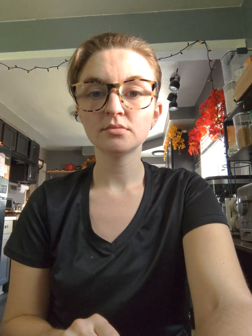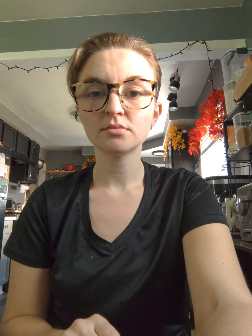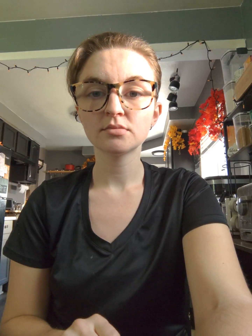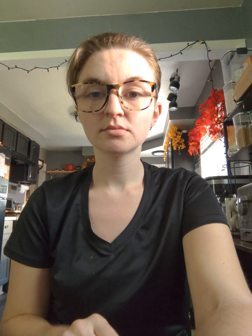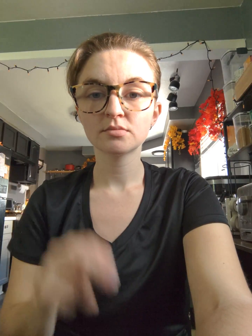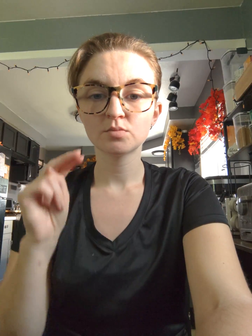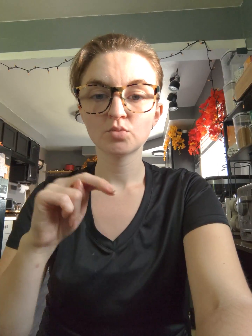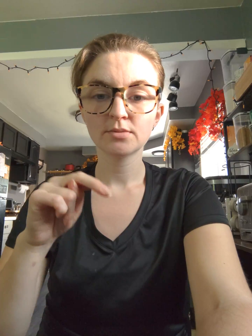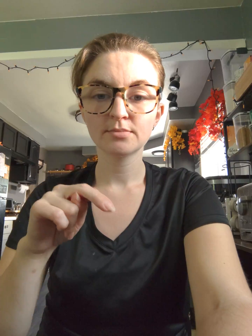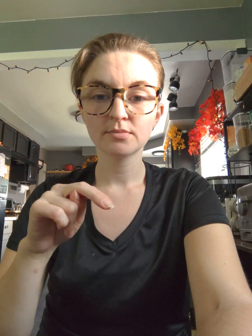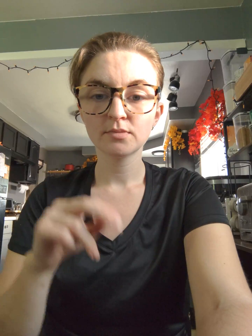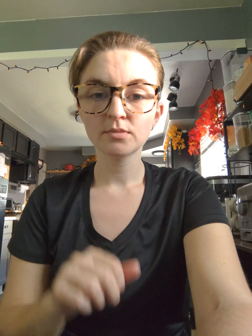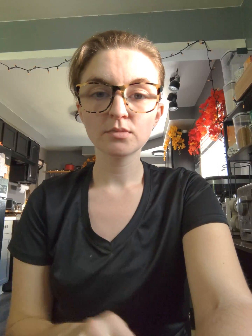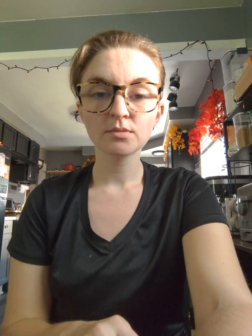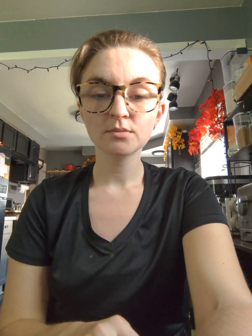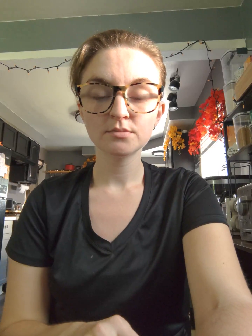nurse